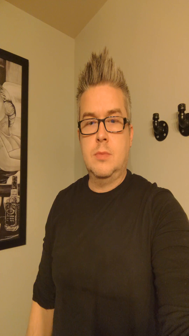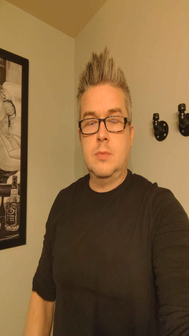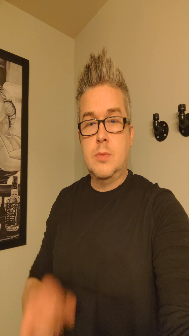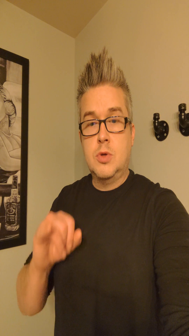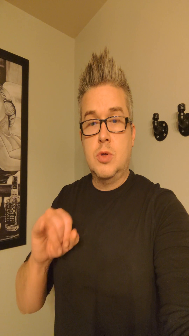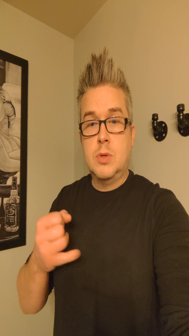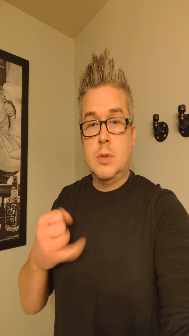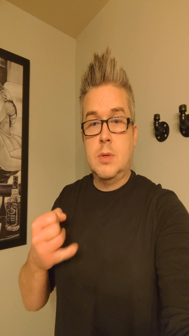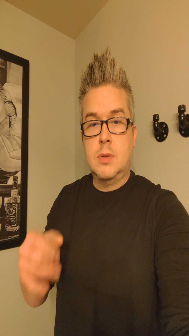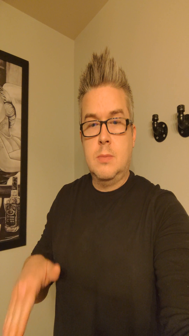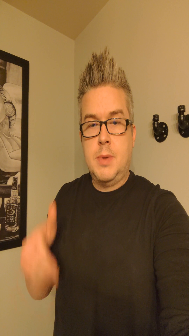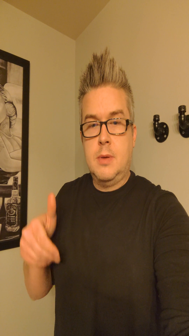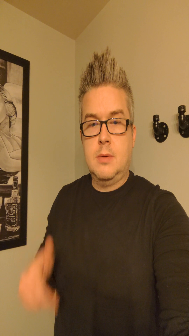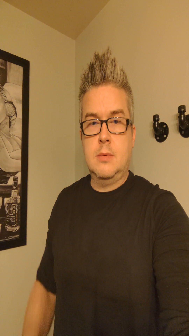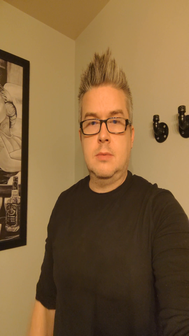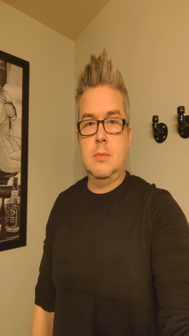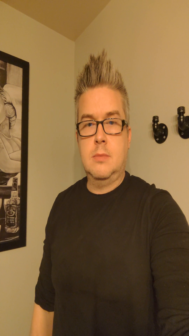jeans